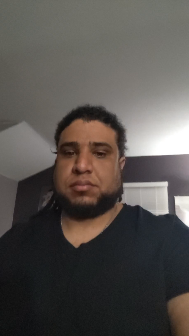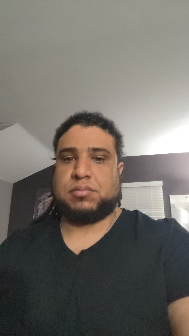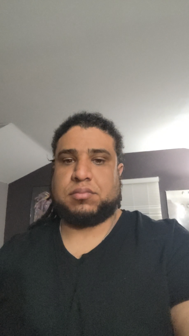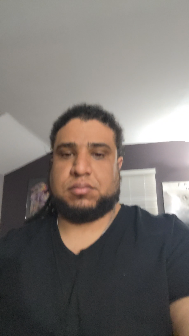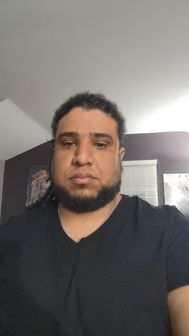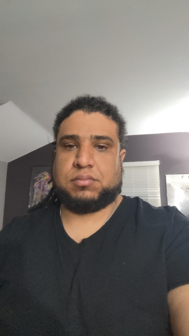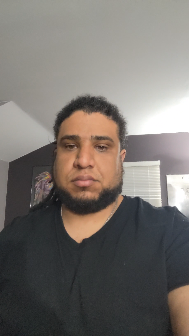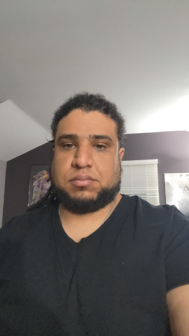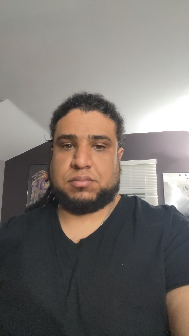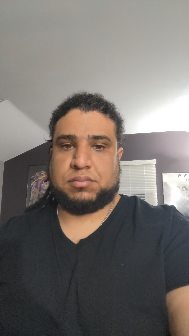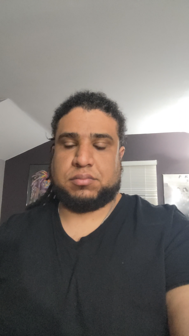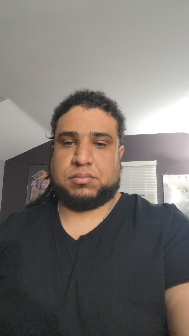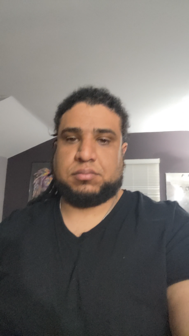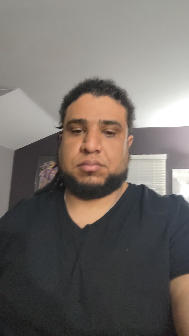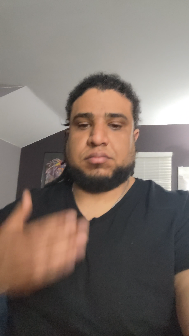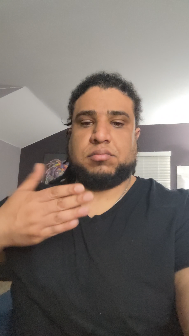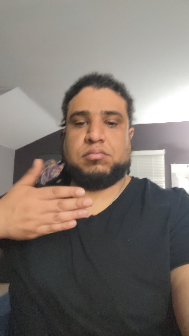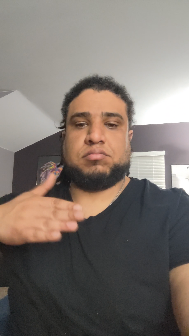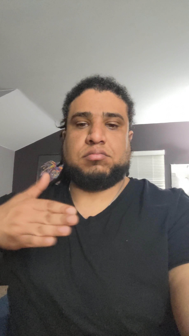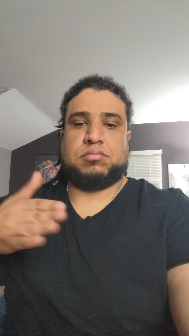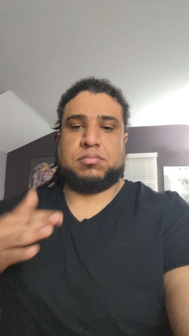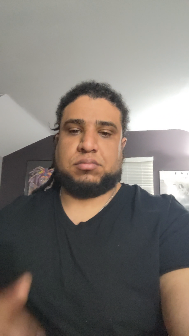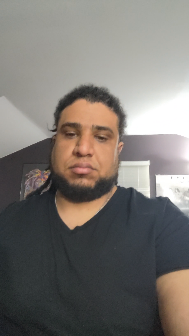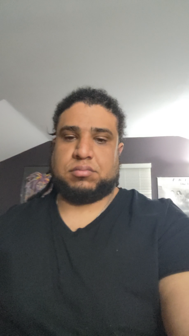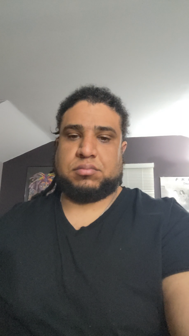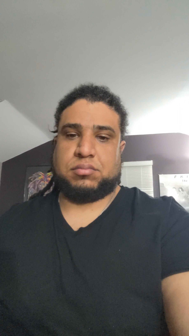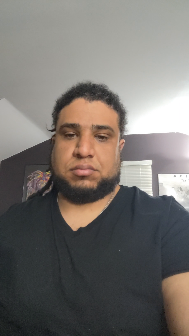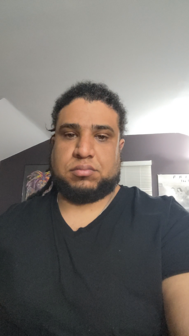cook